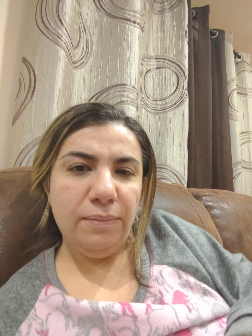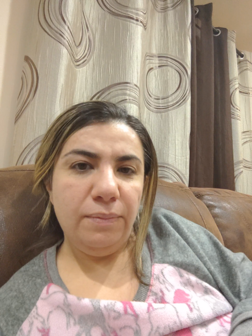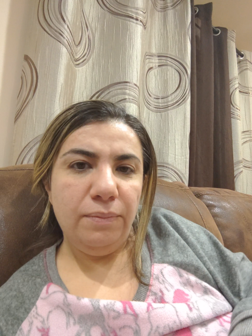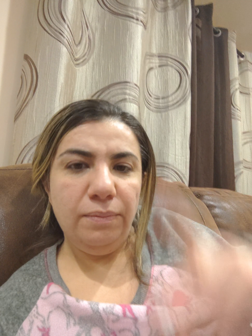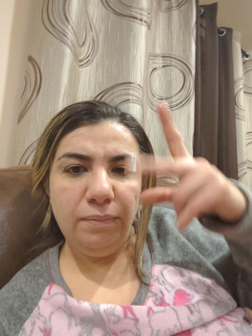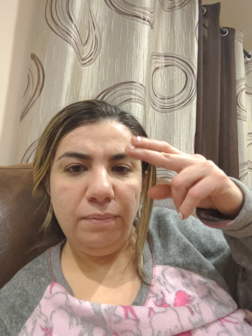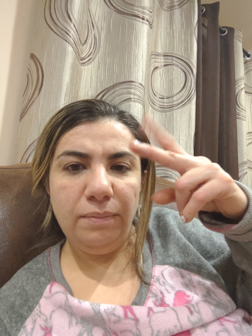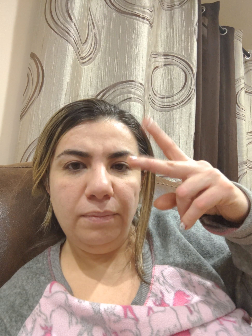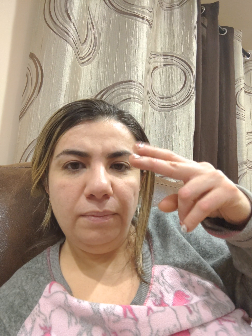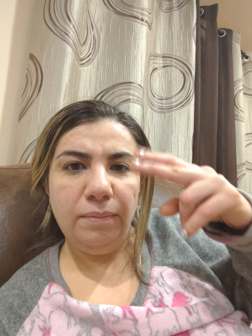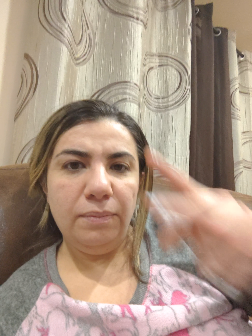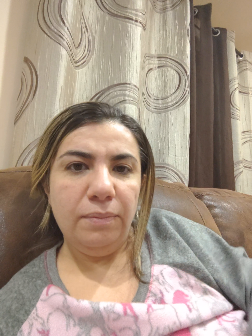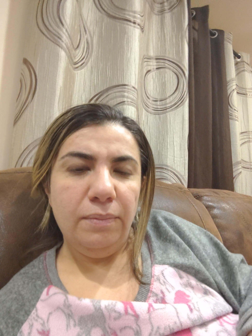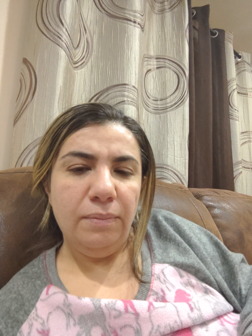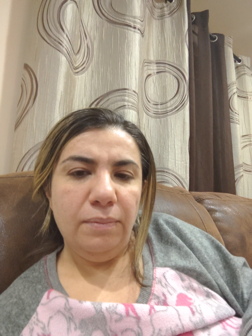scissors